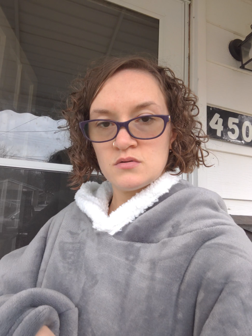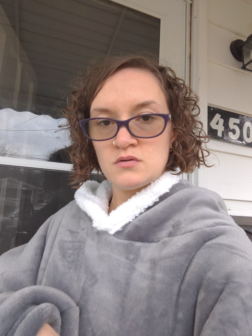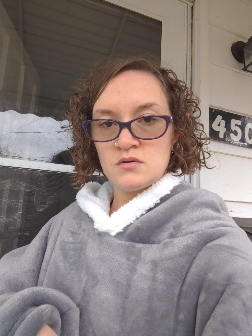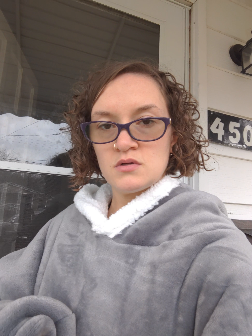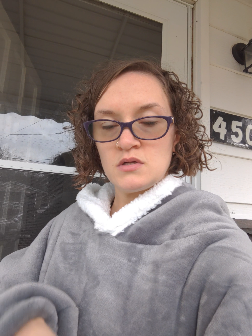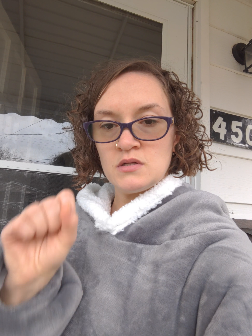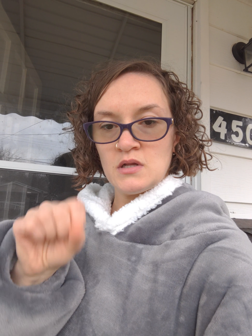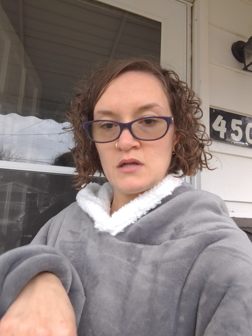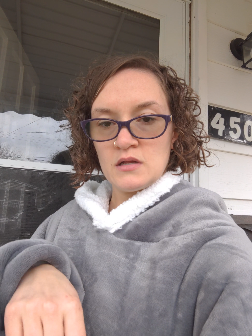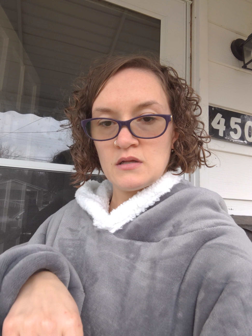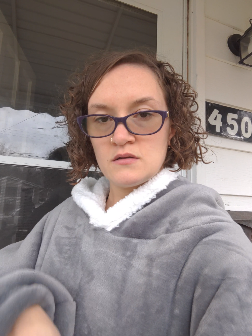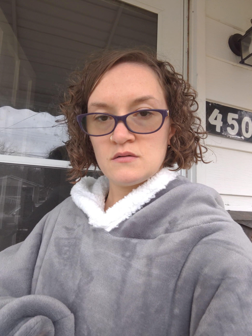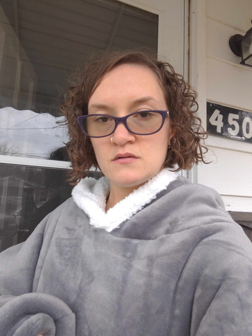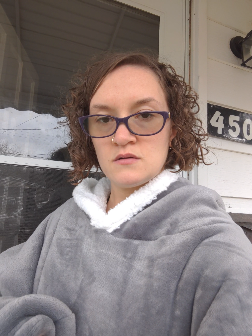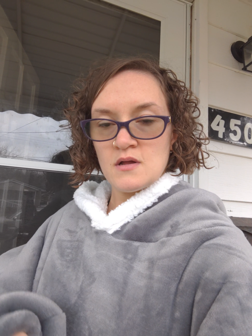can